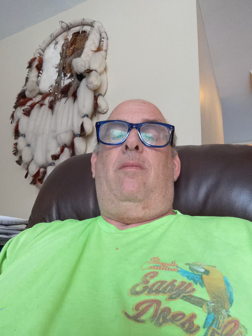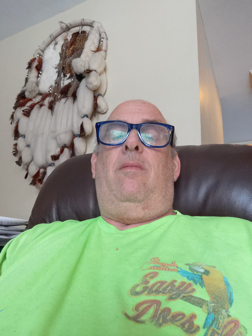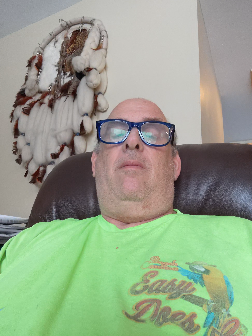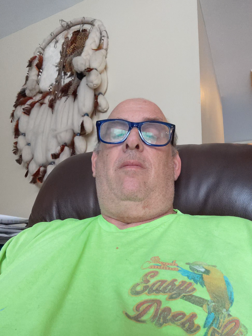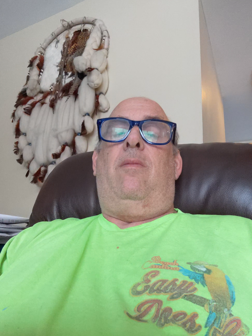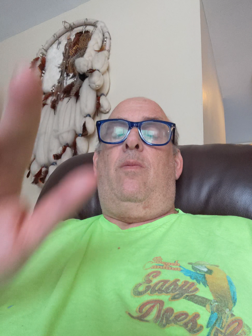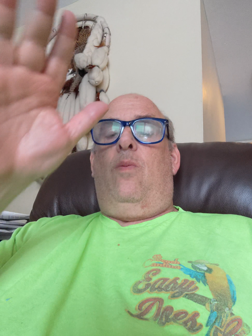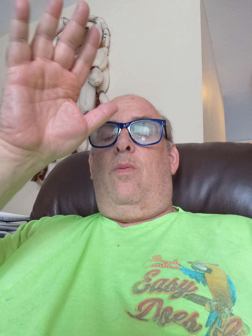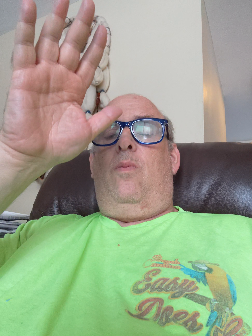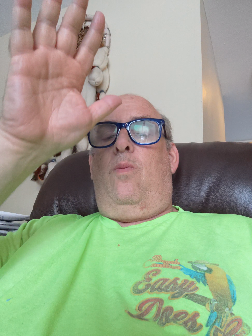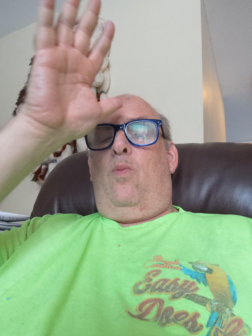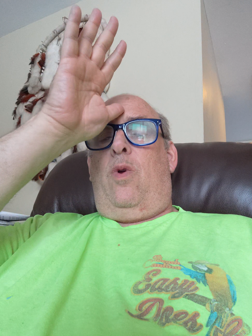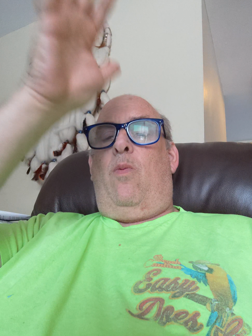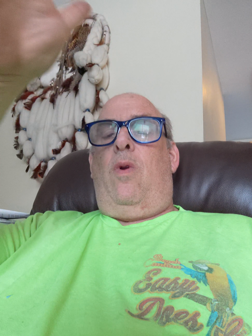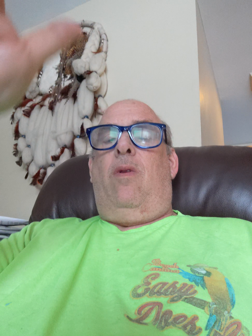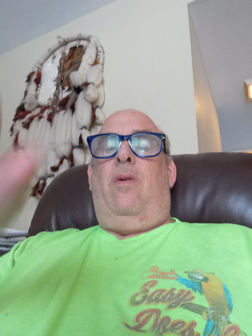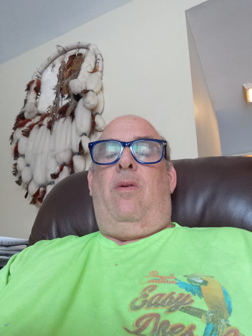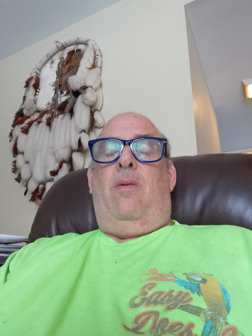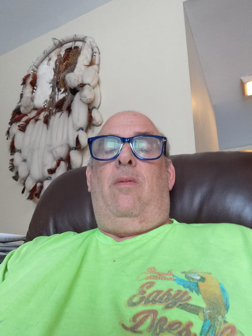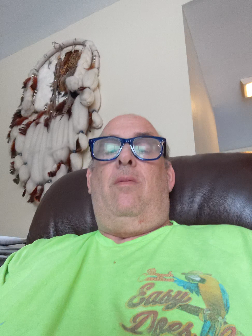grandpa